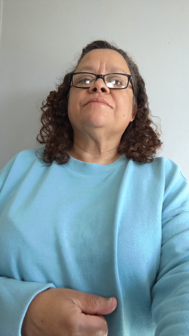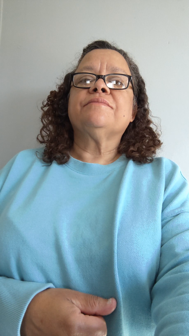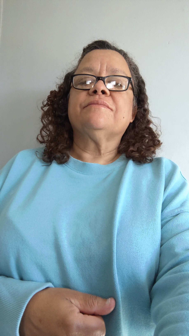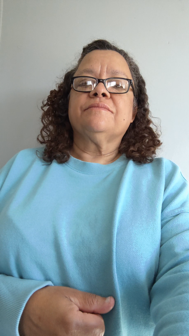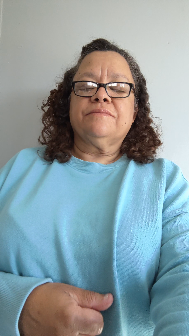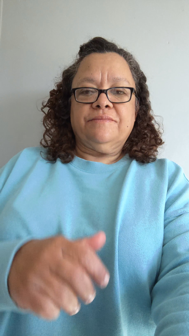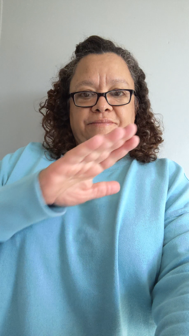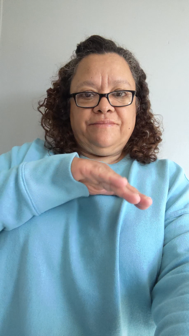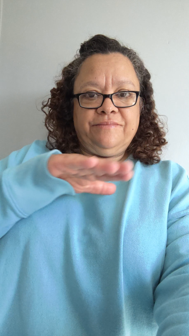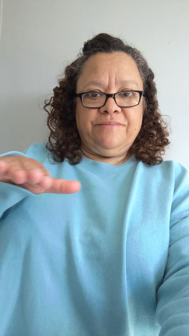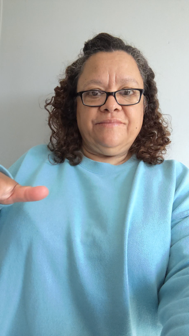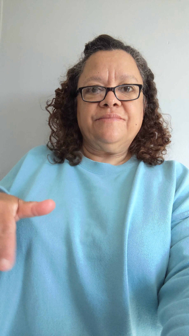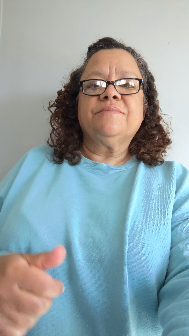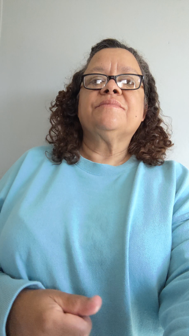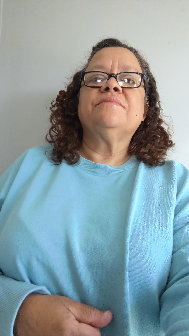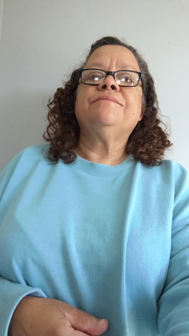children